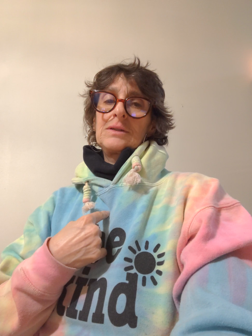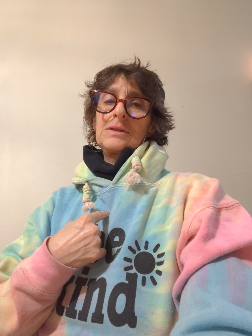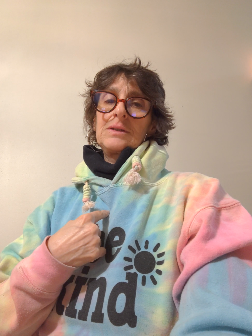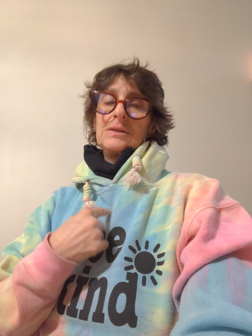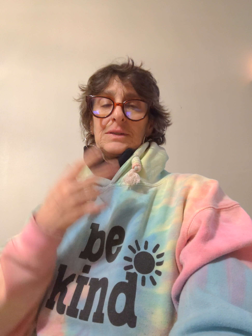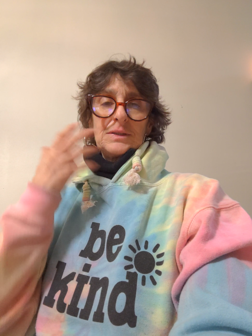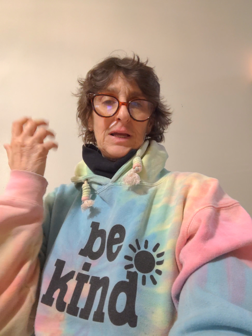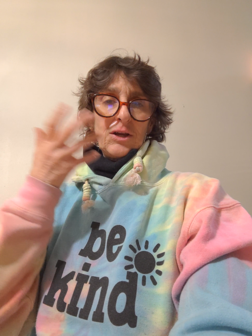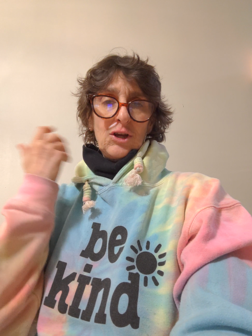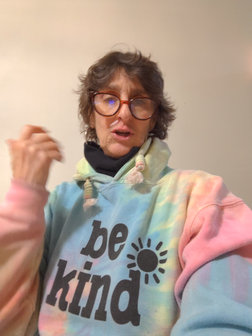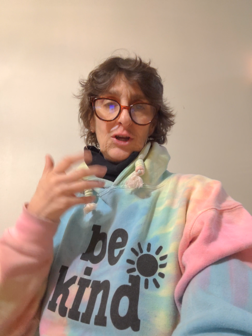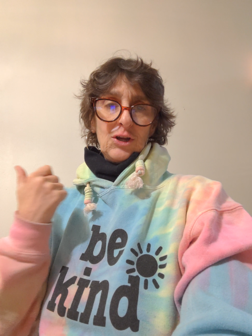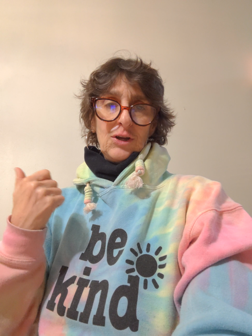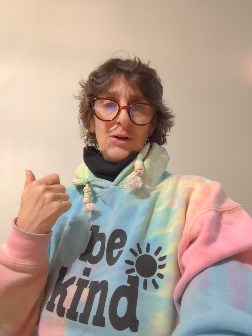tiger